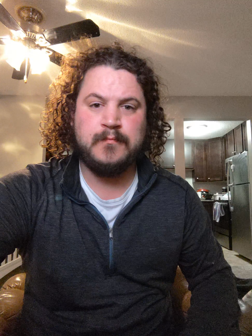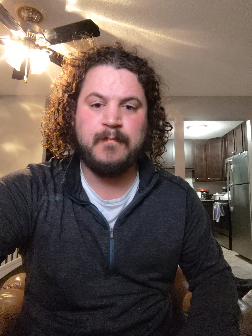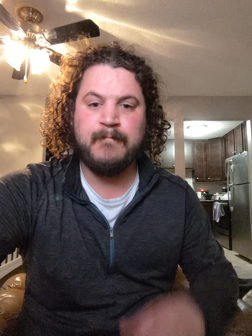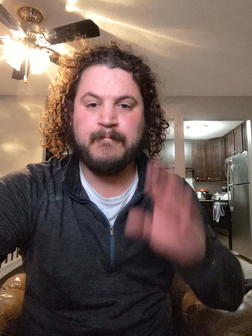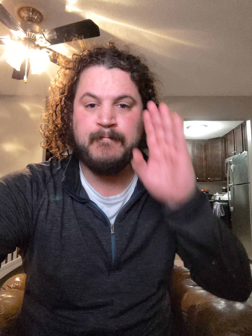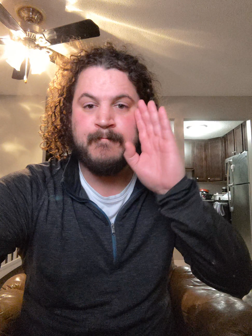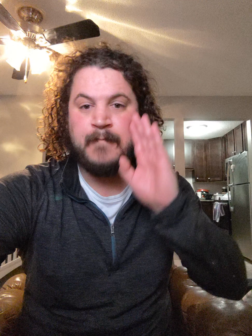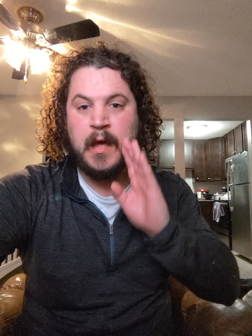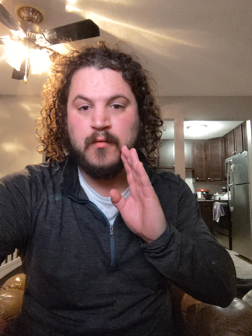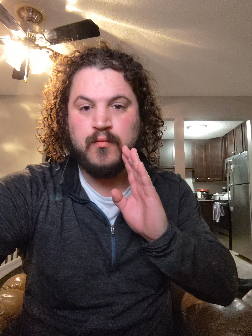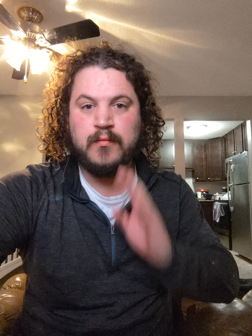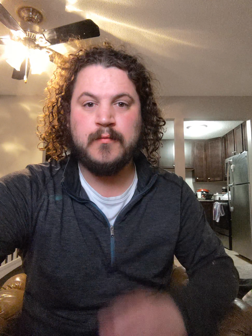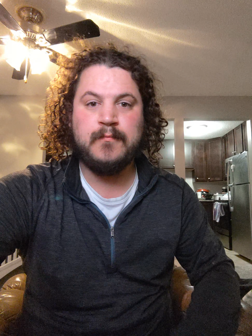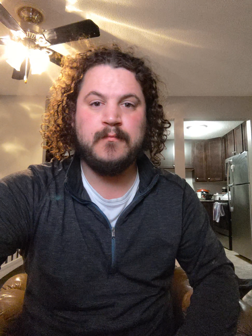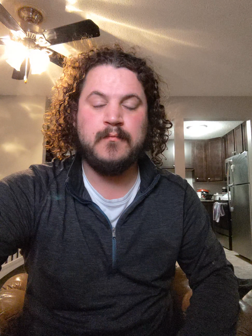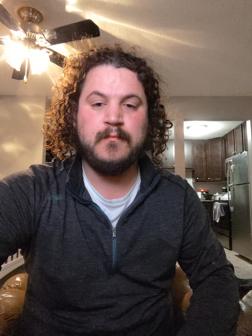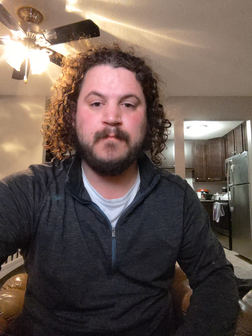brown